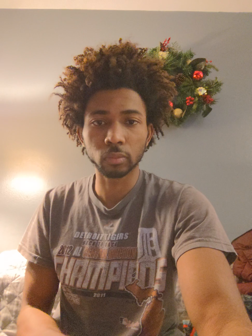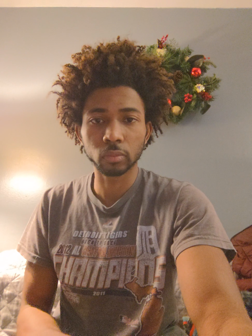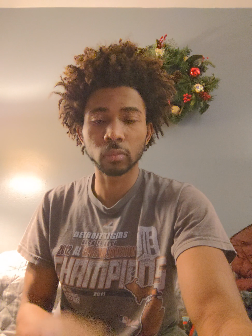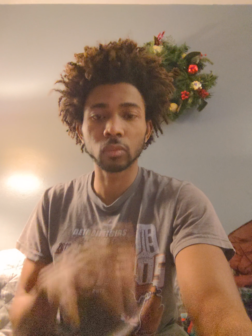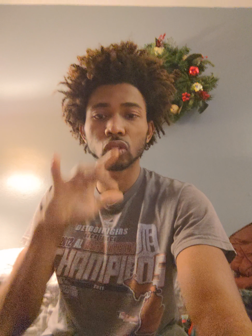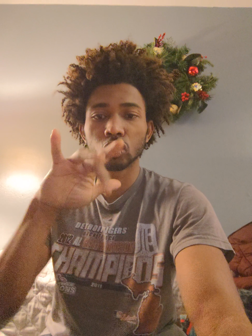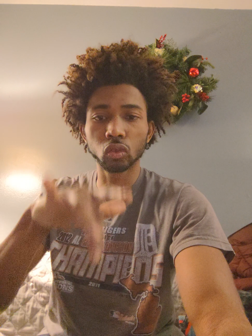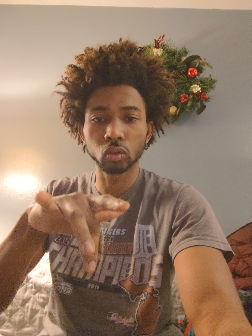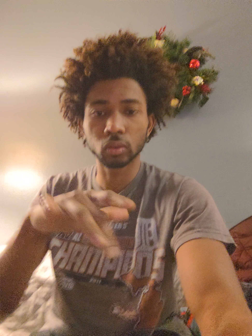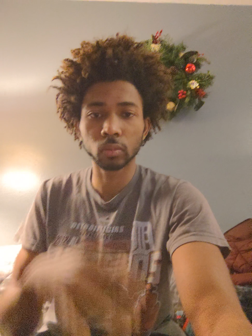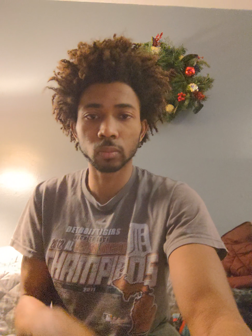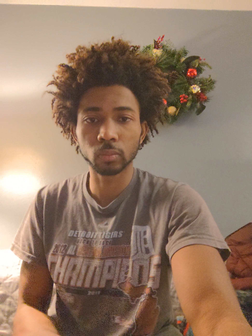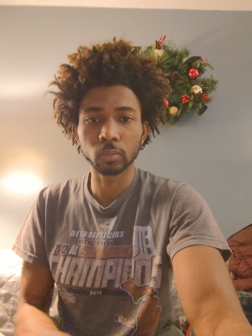touch